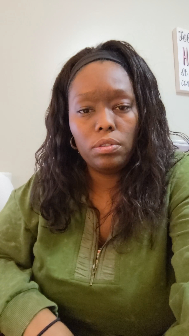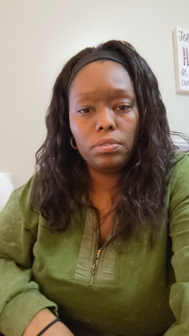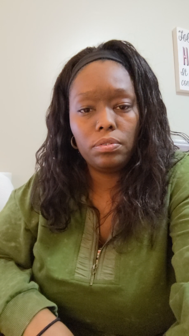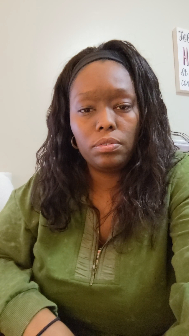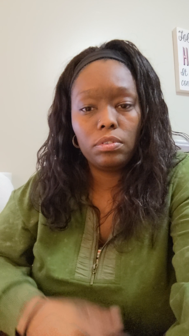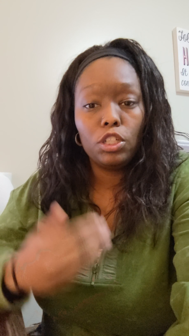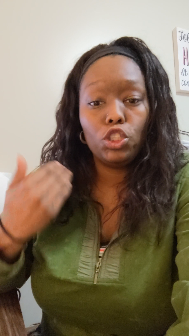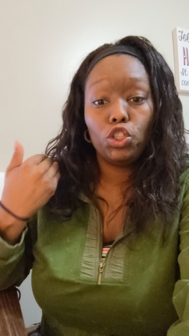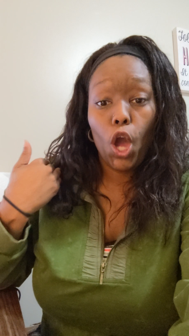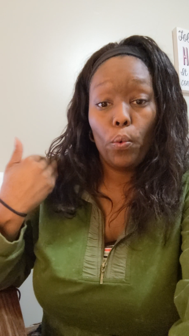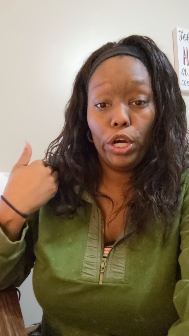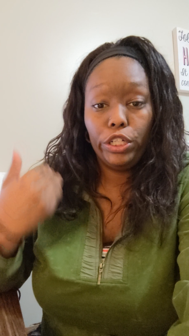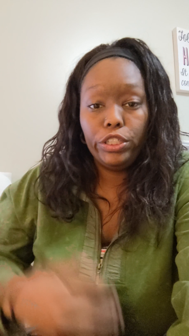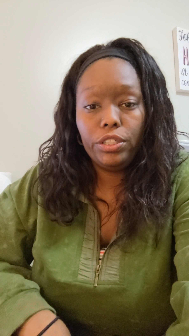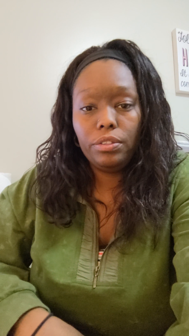shoulder